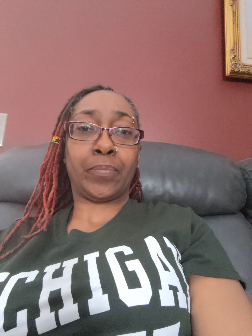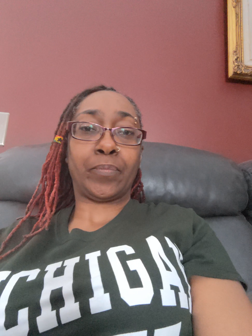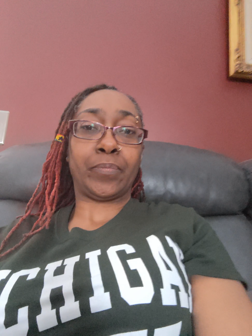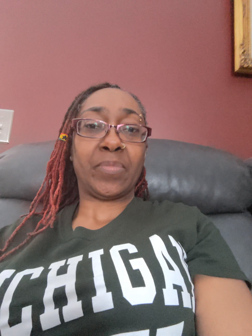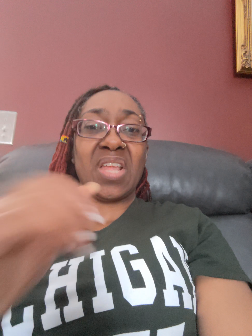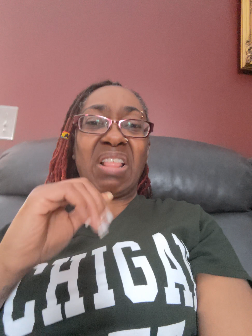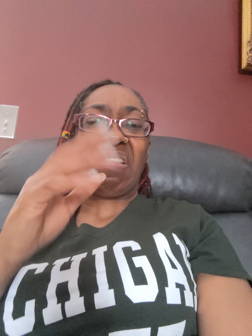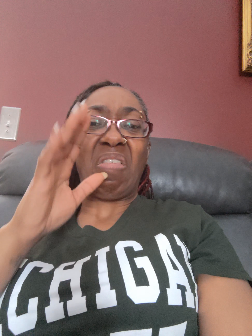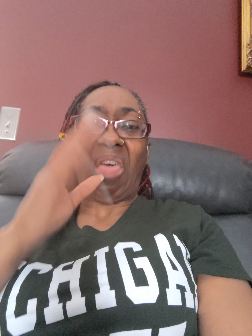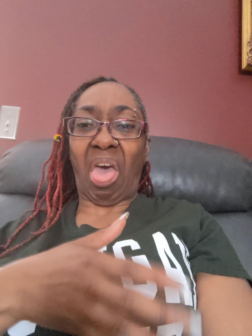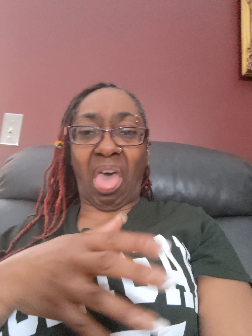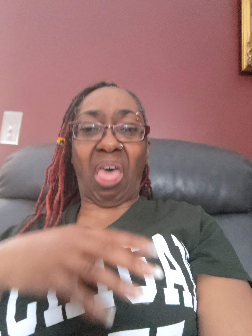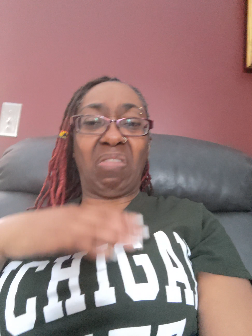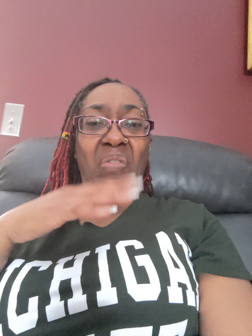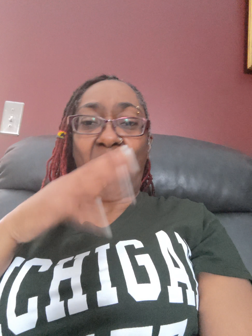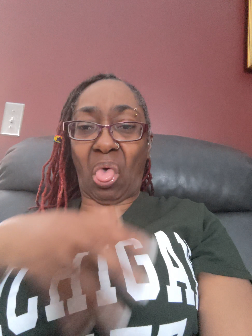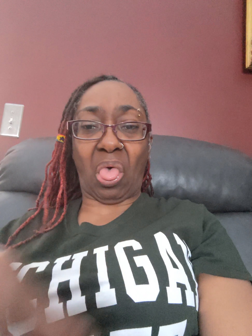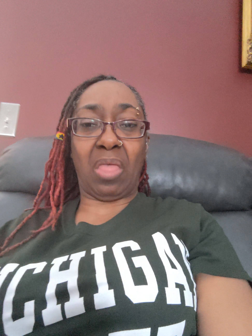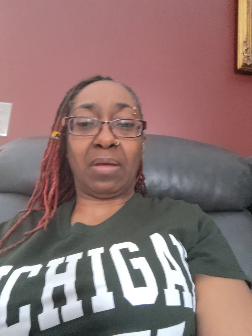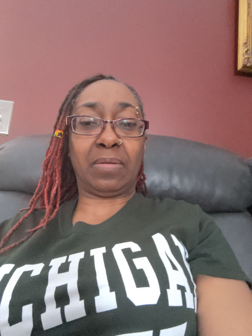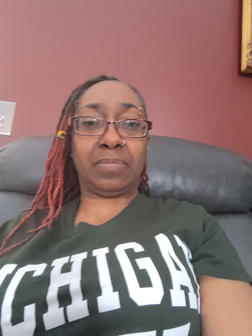yucky